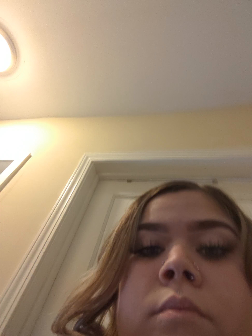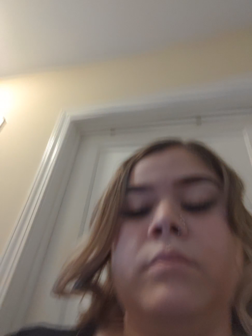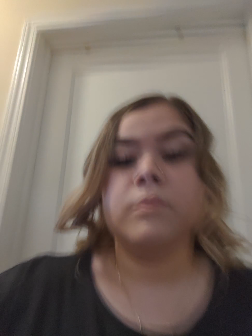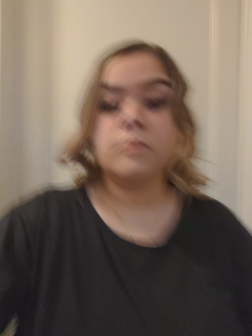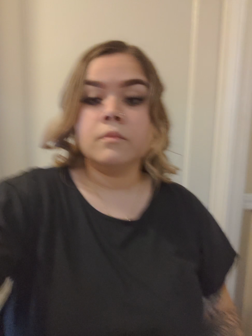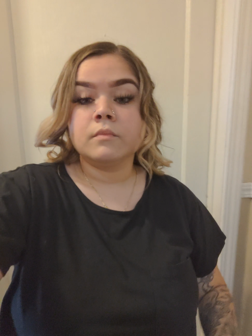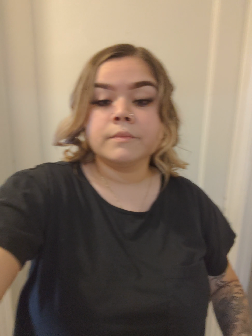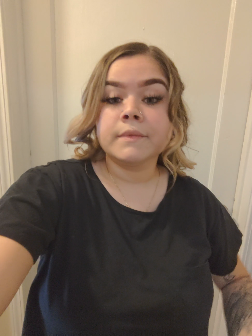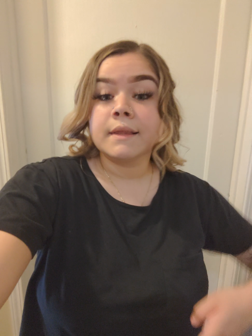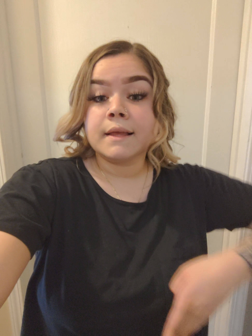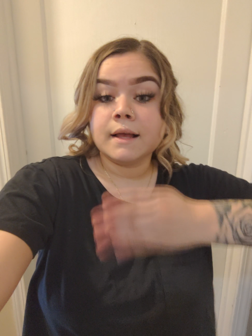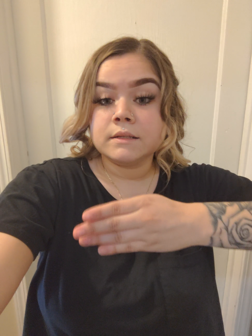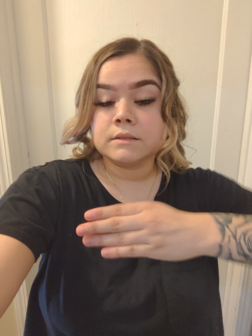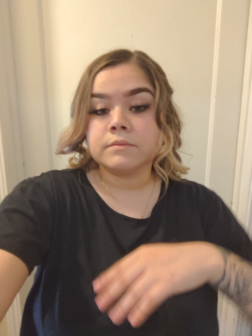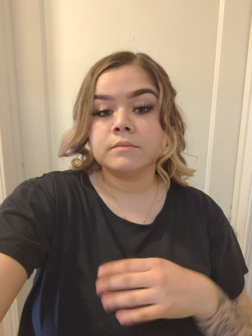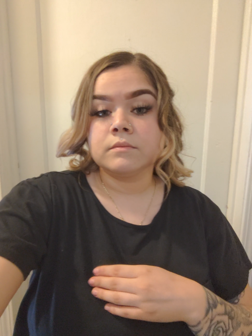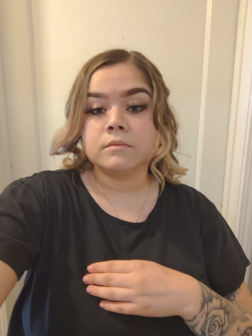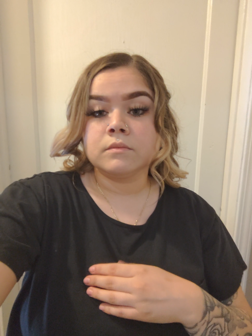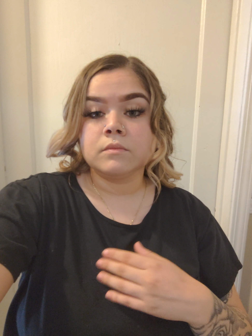kick